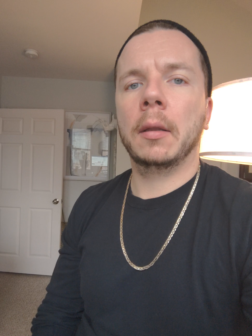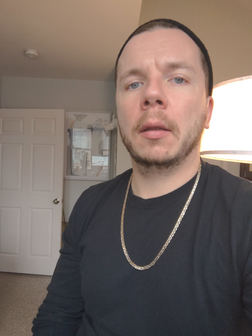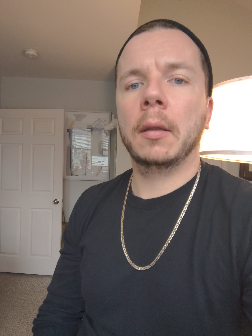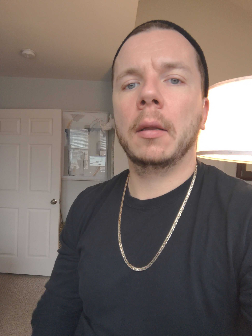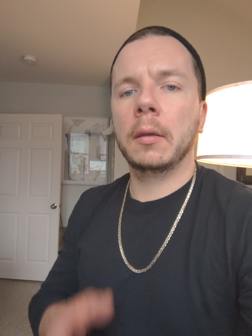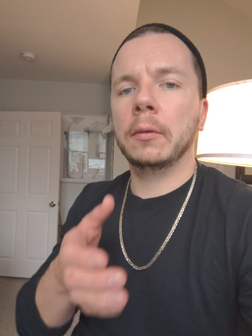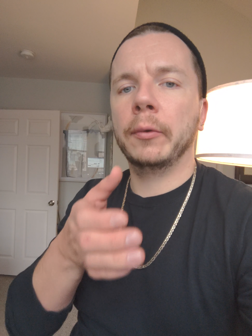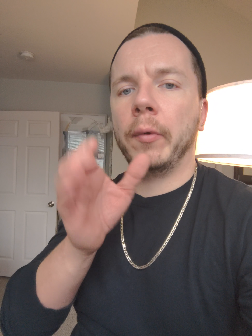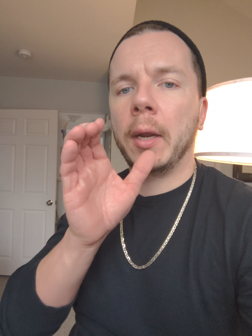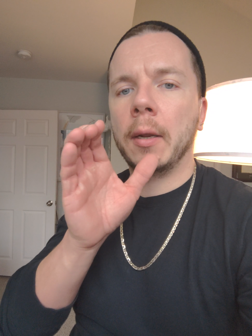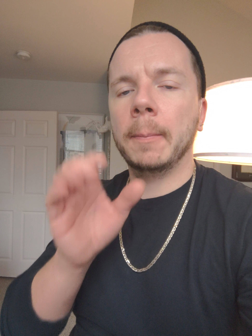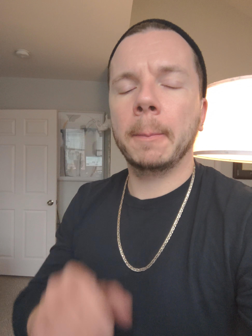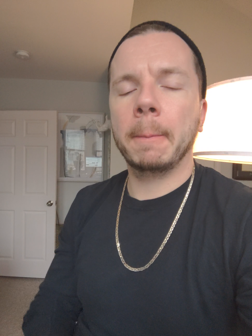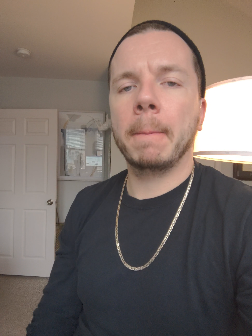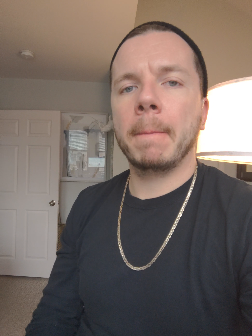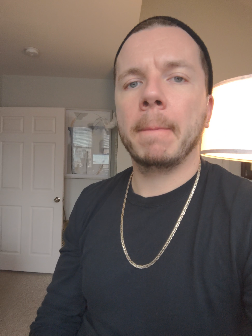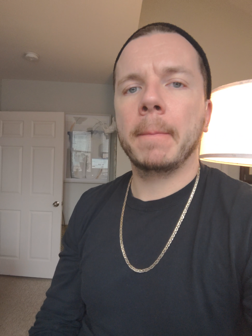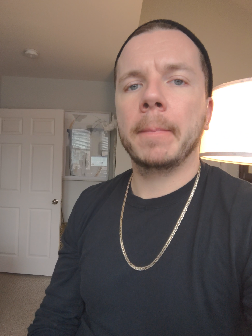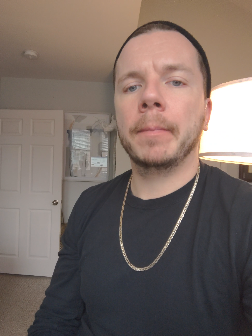drink